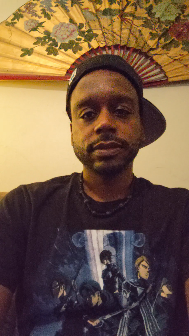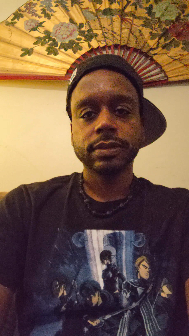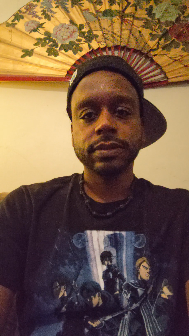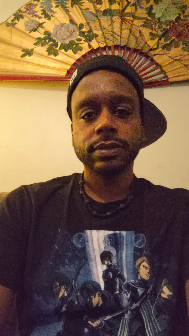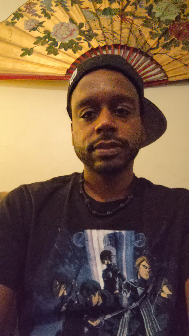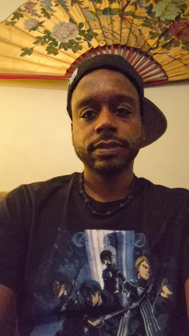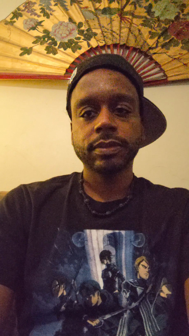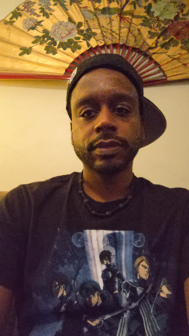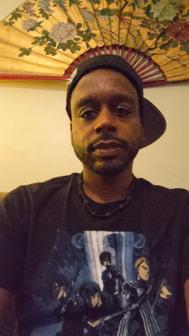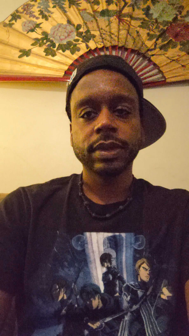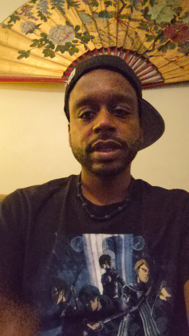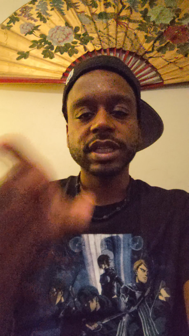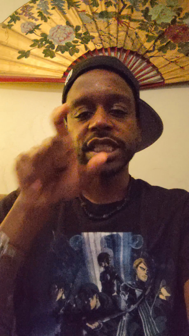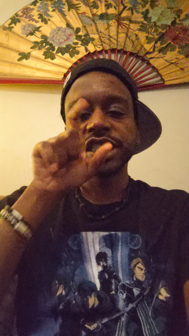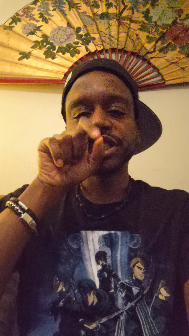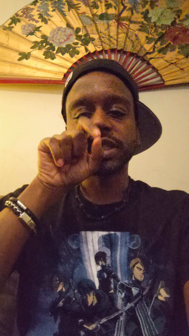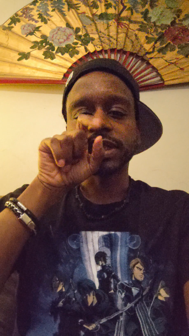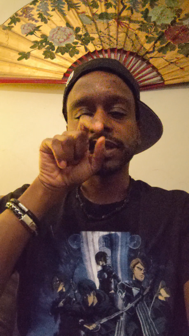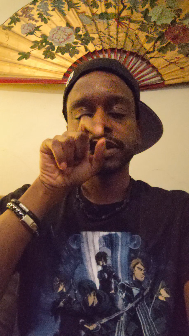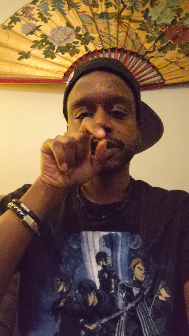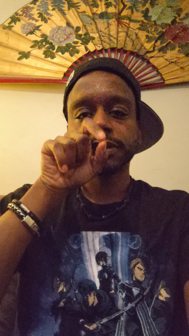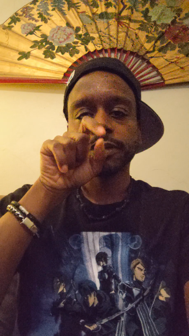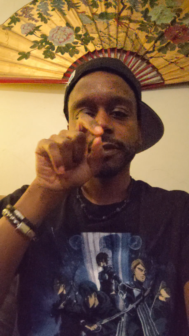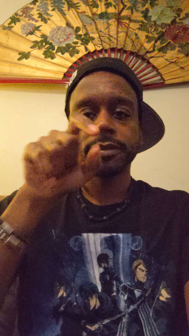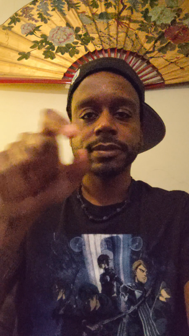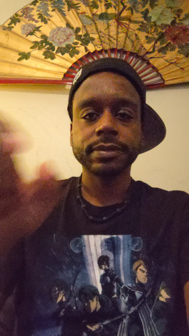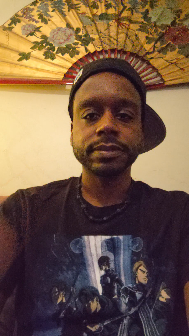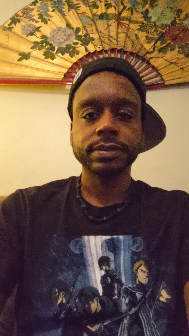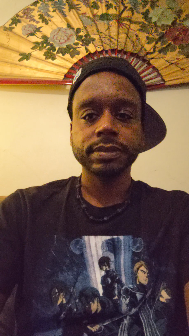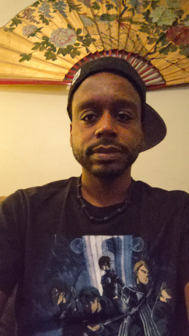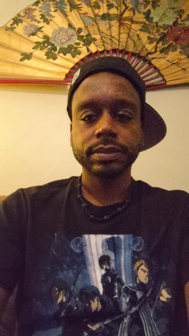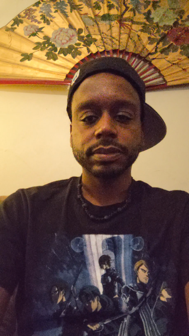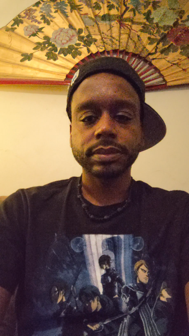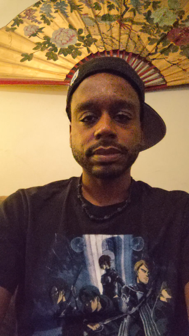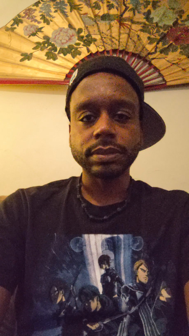chicken